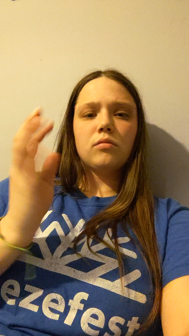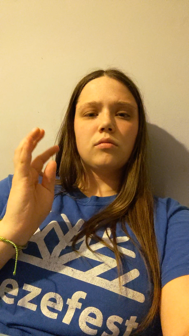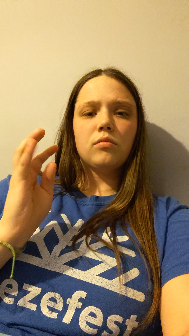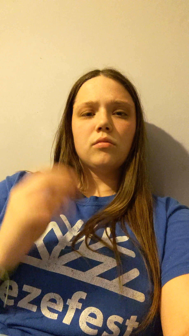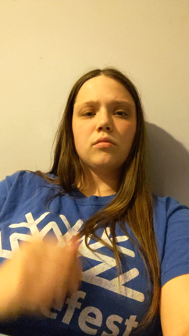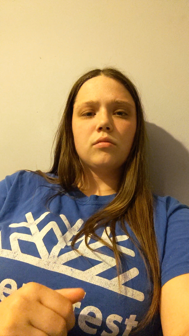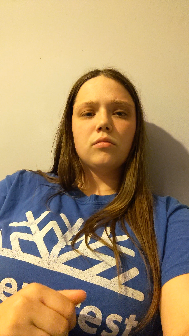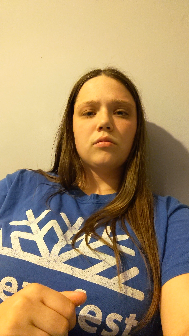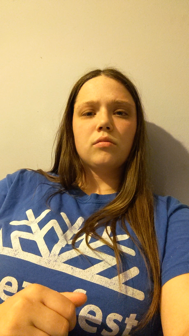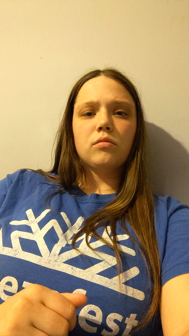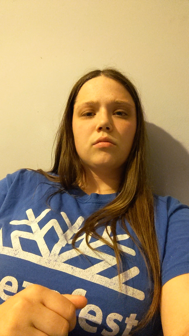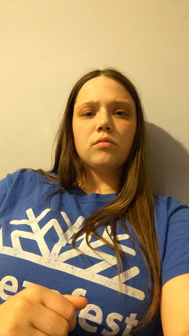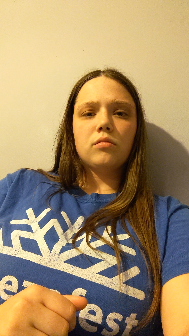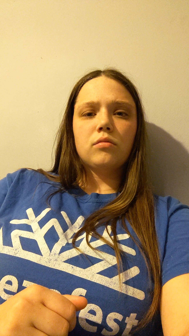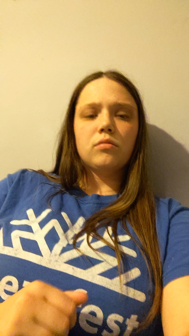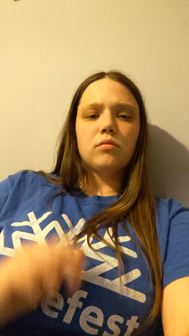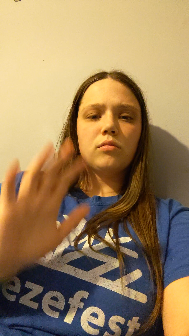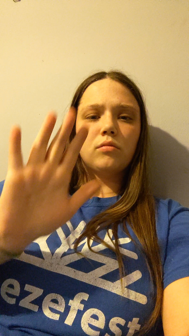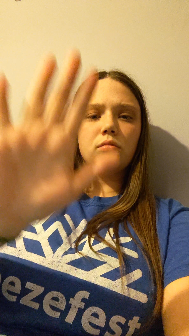give me five